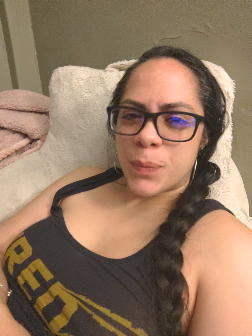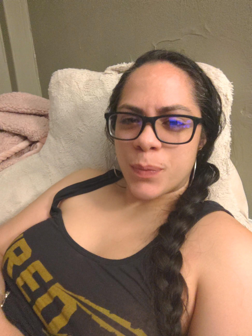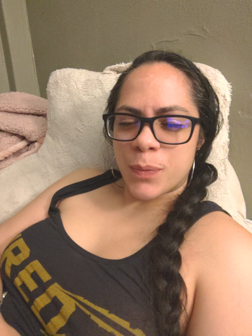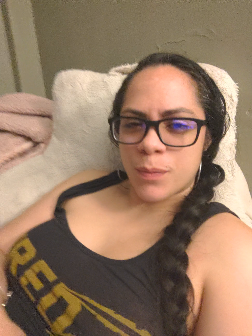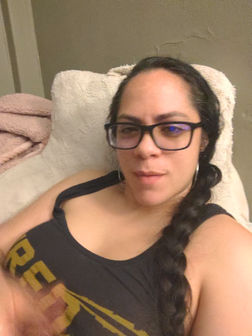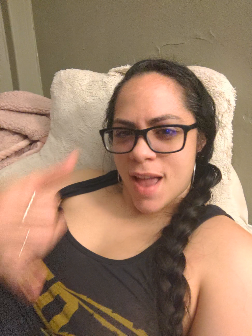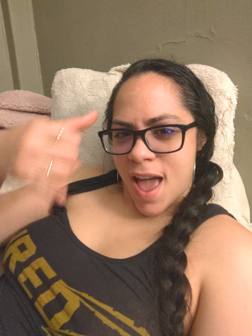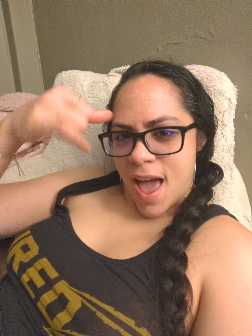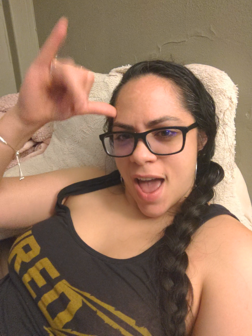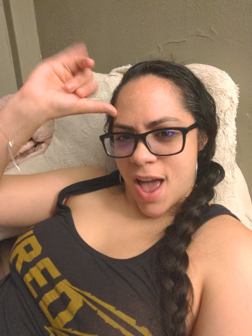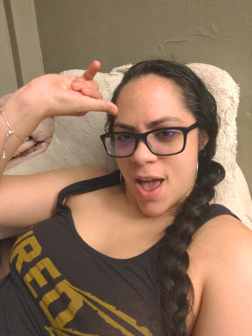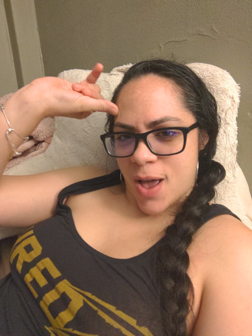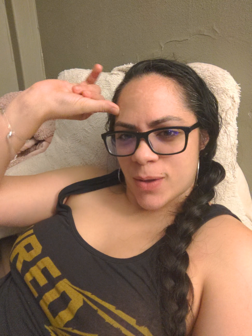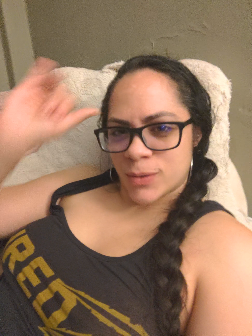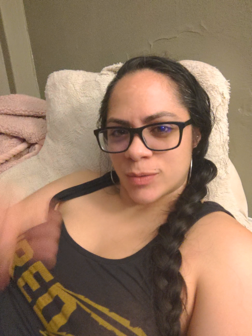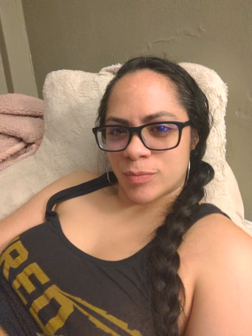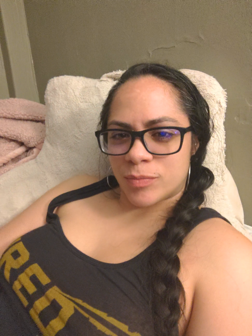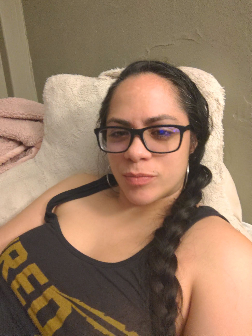cow